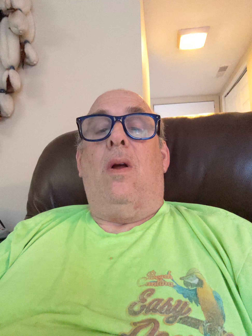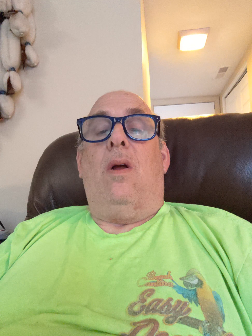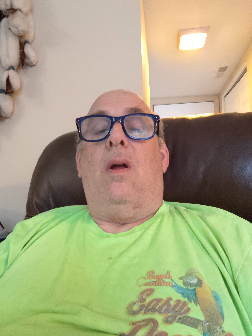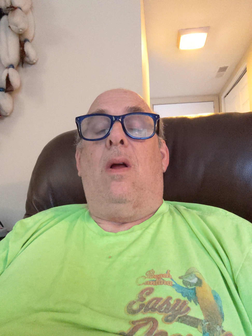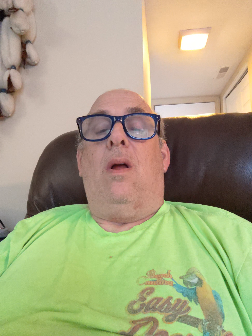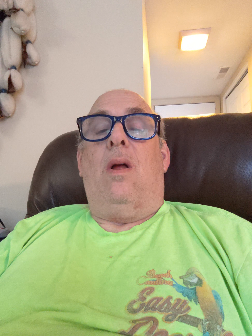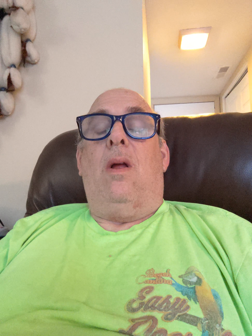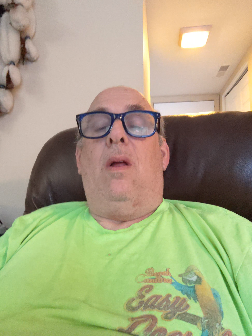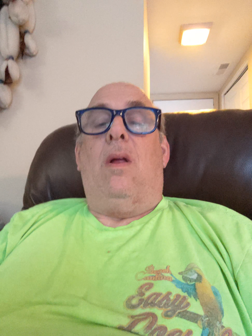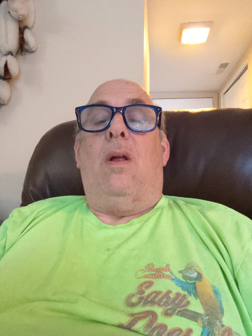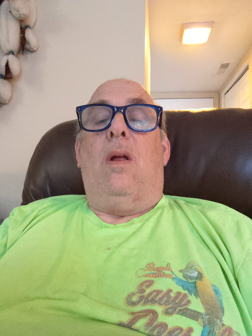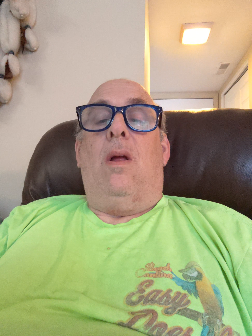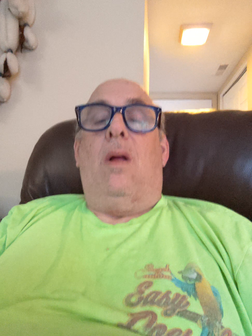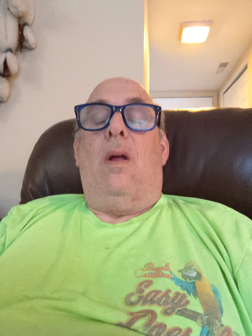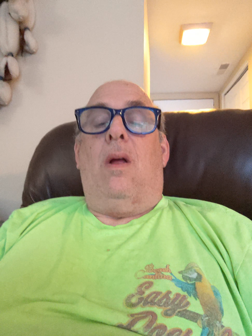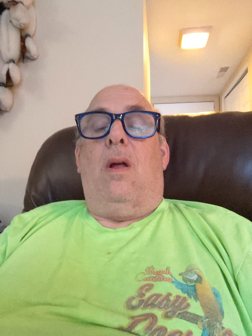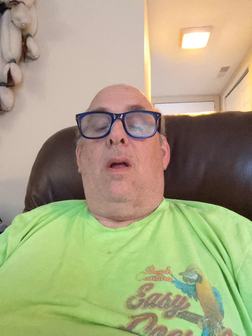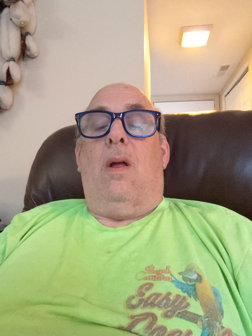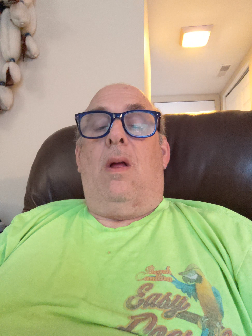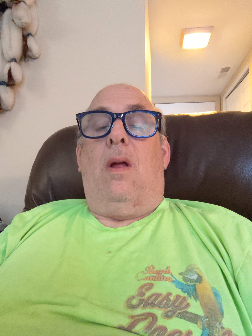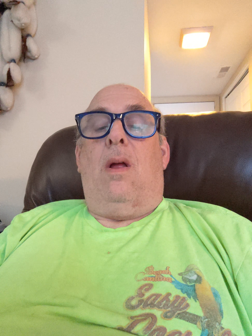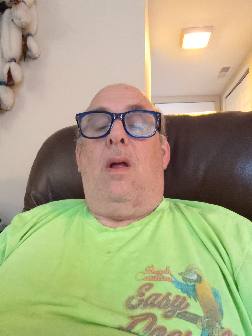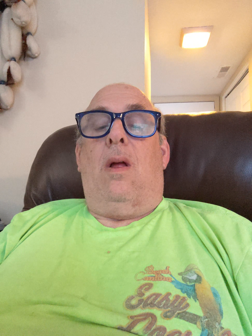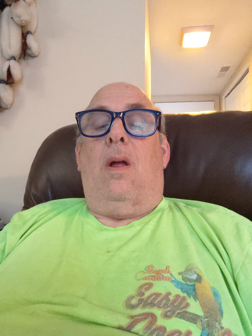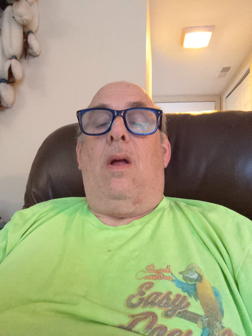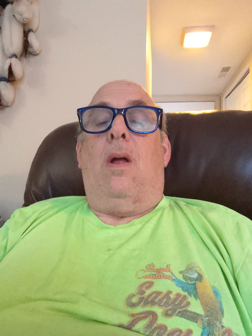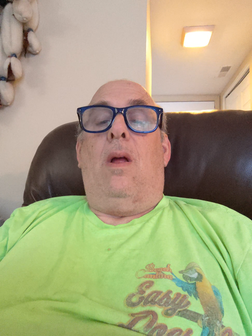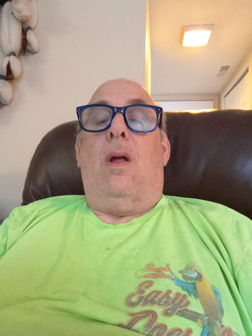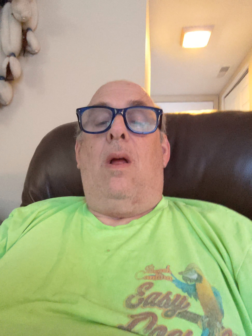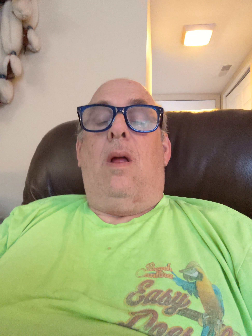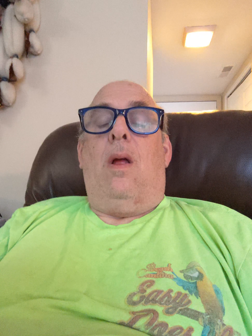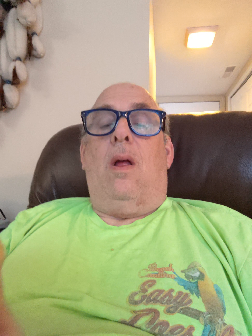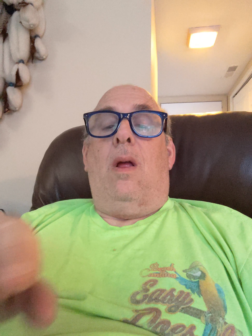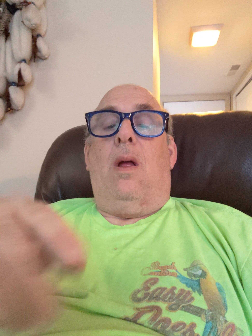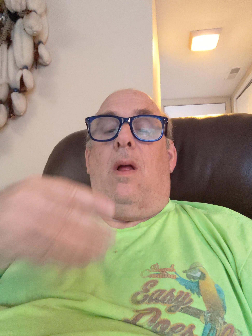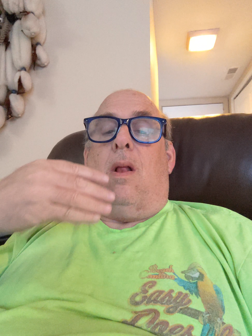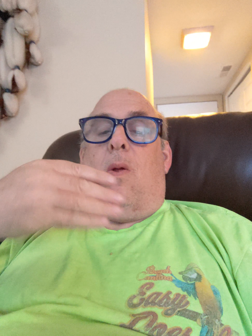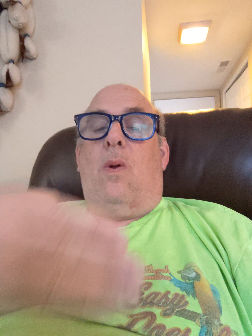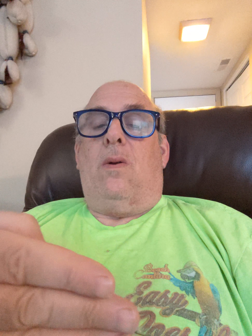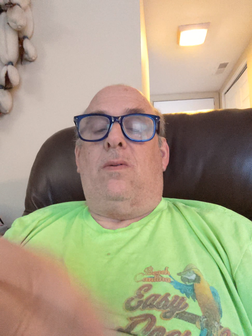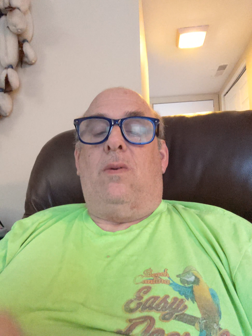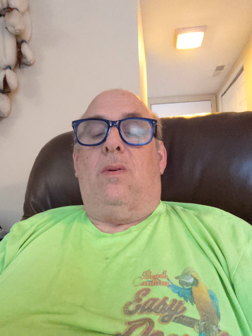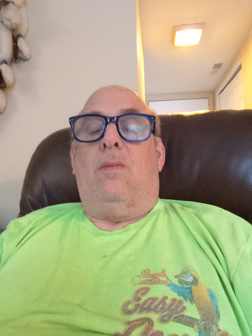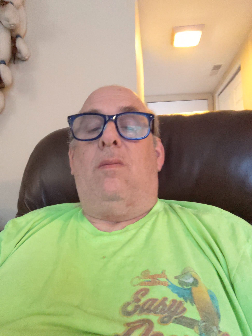close